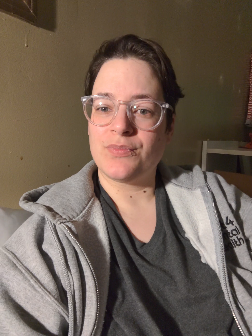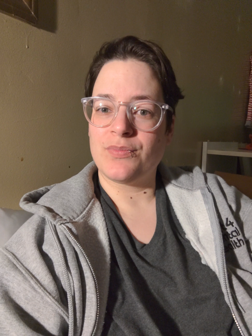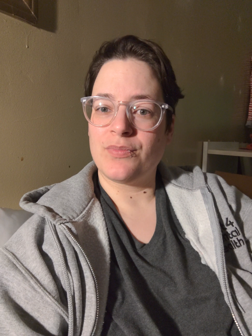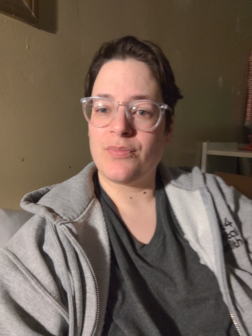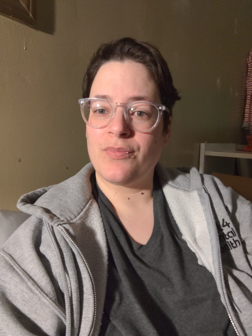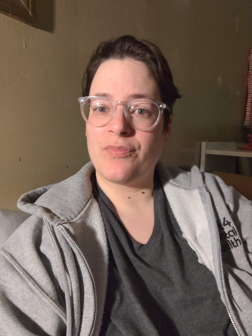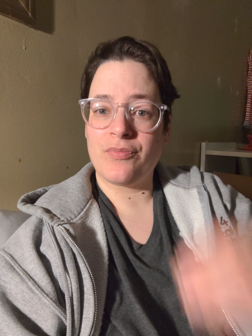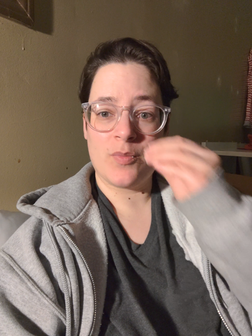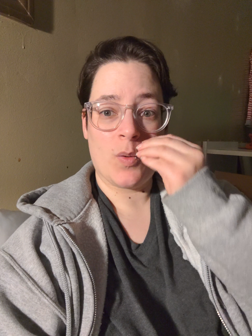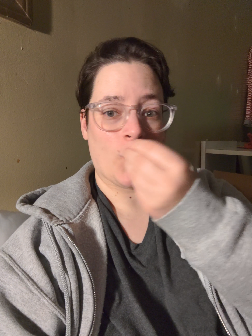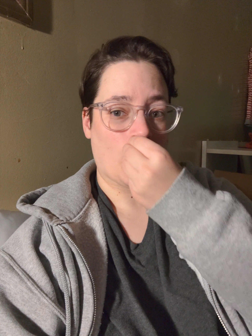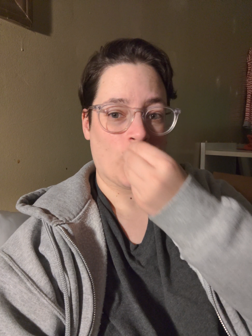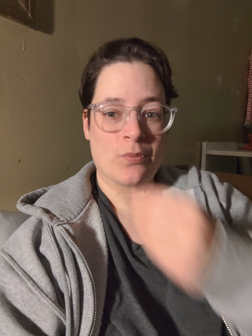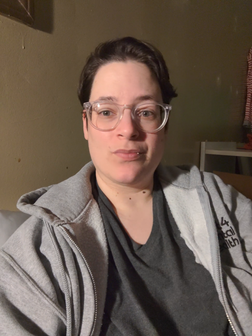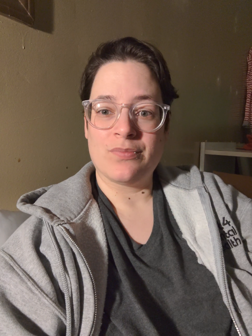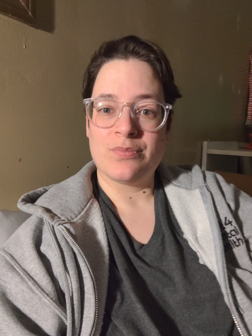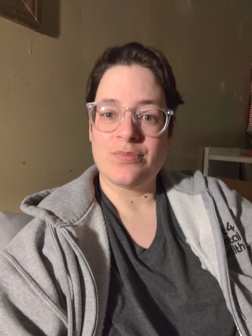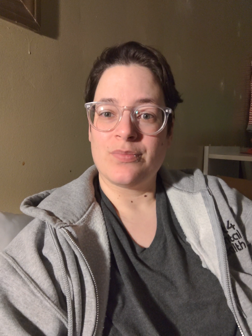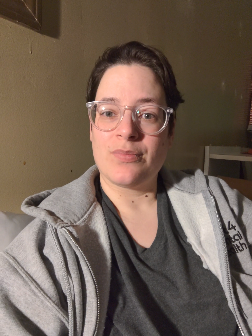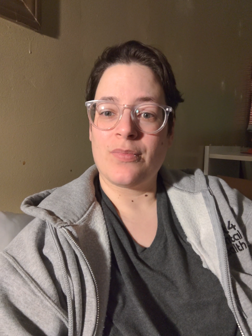flower